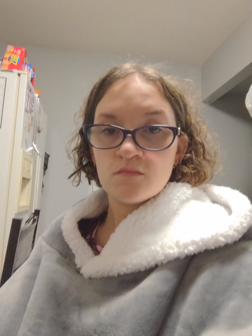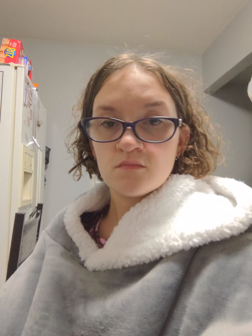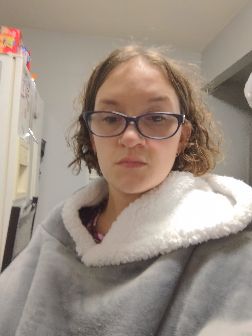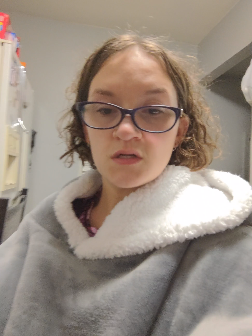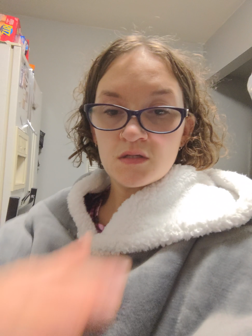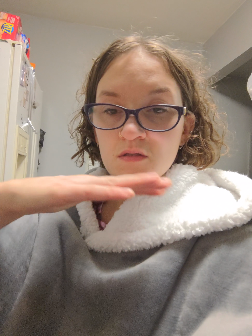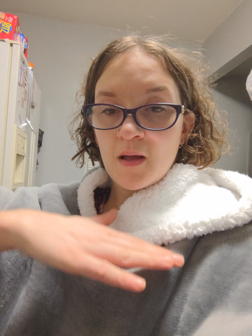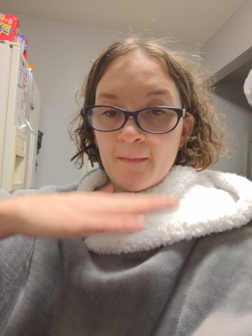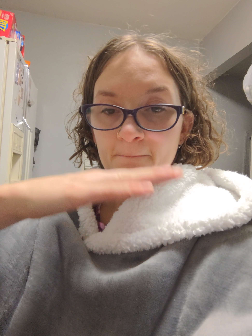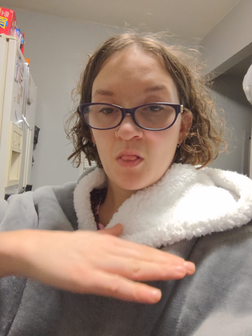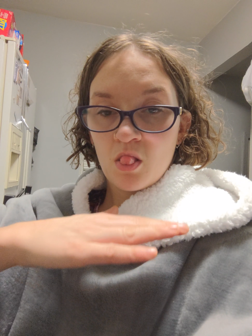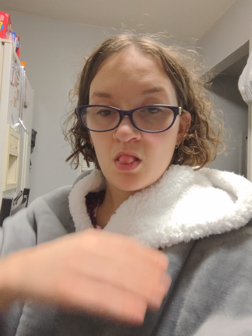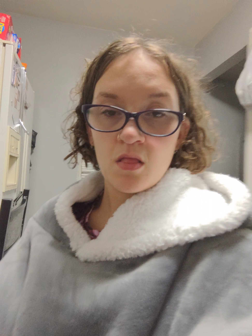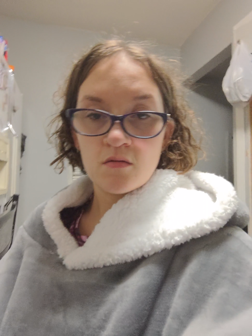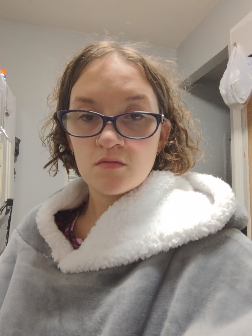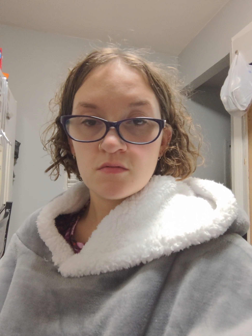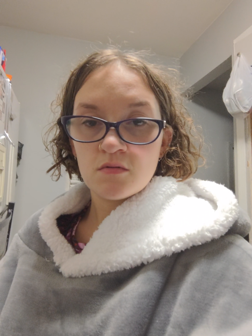table